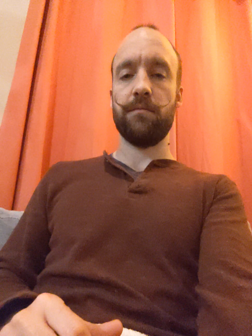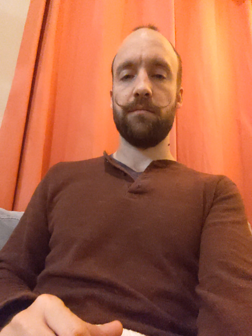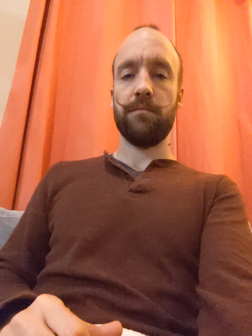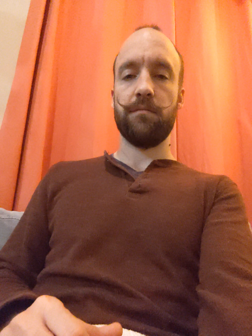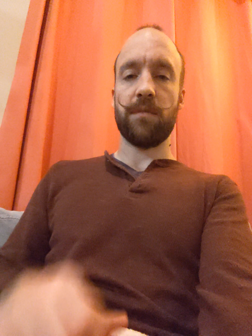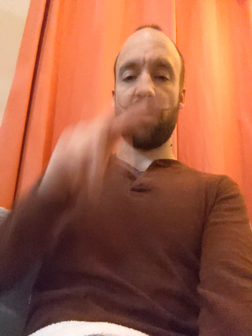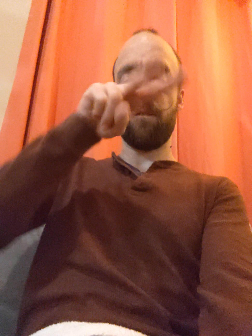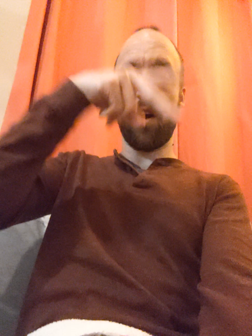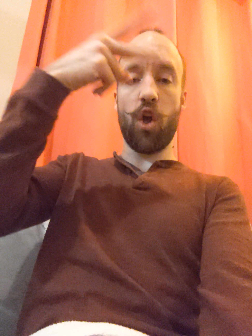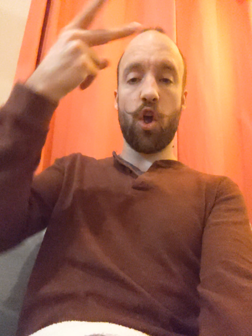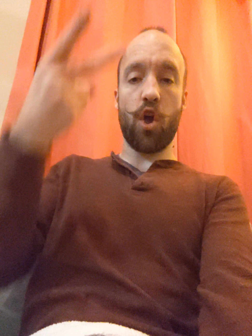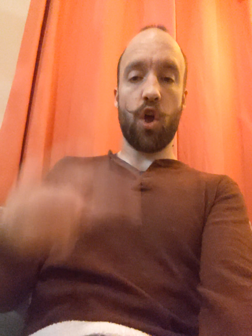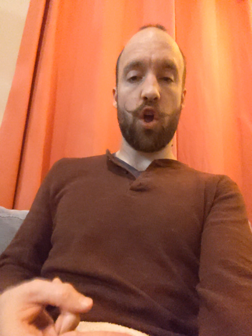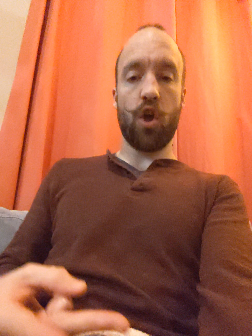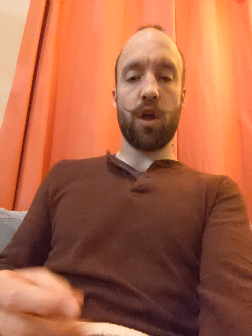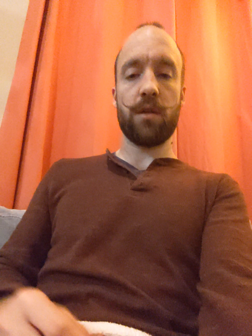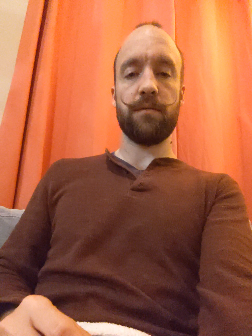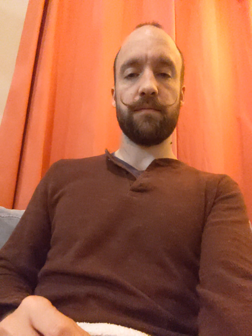fall